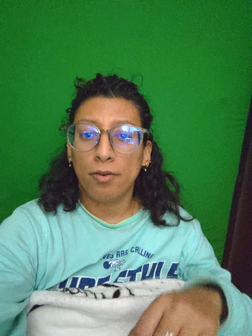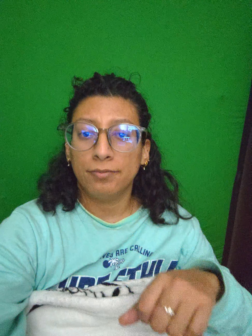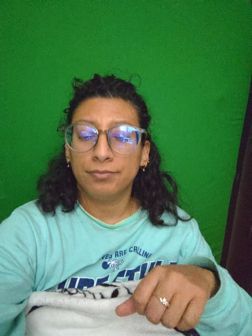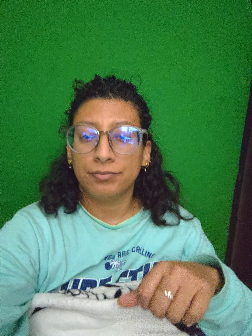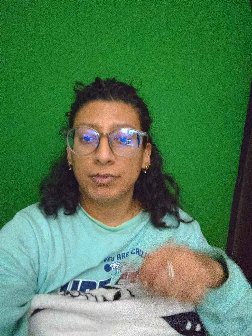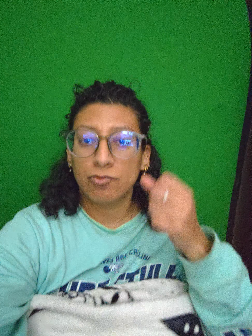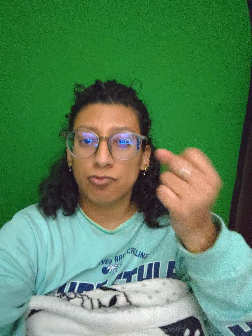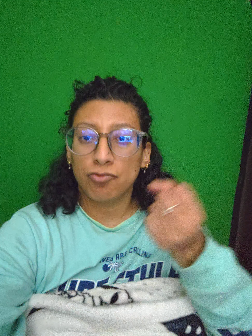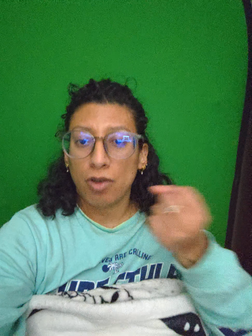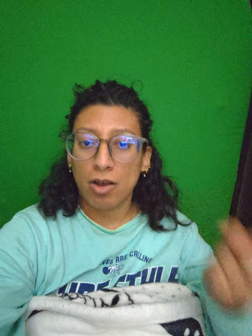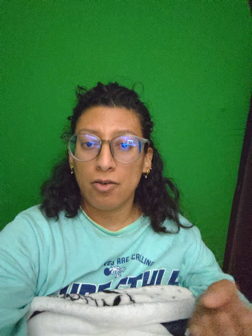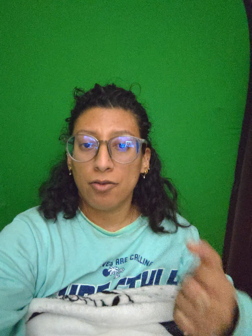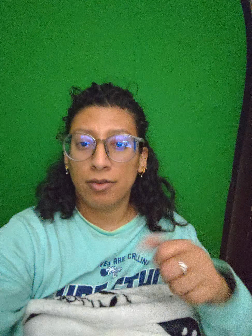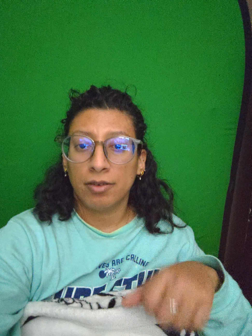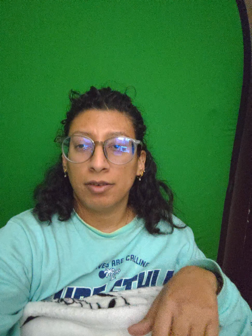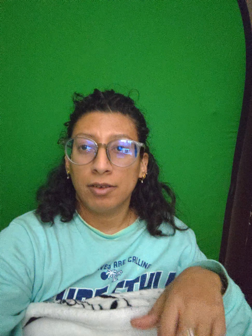drawer